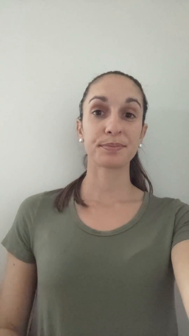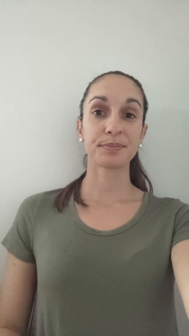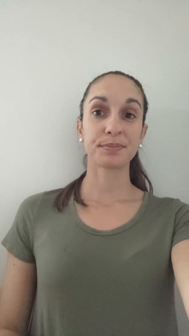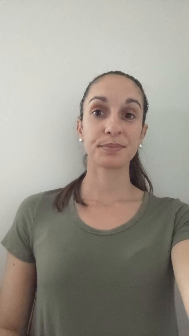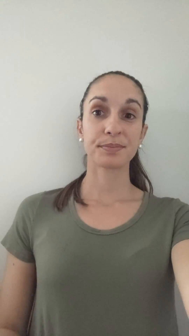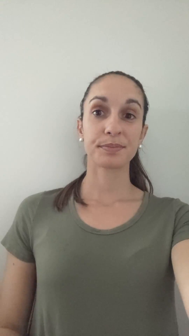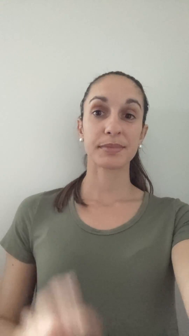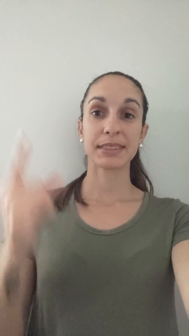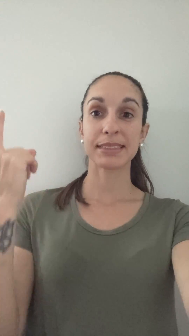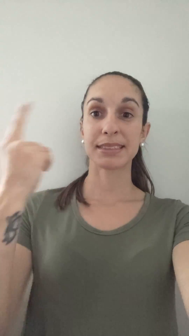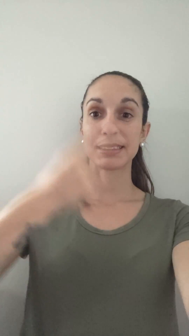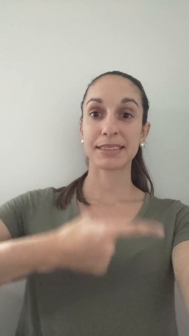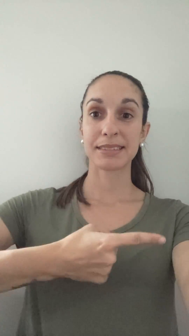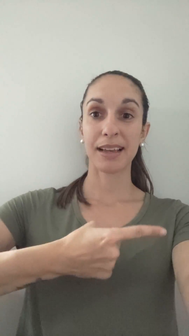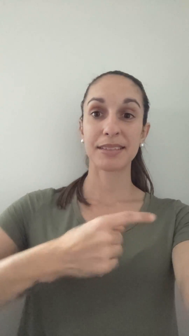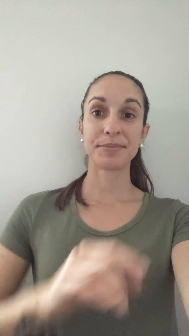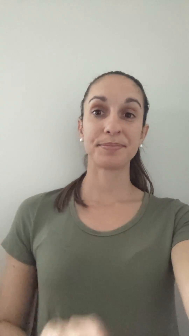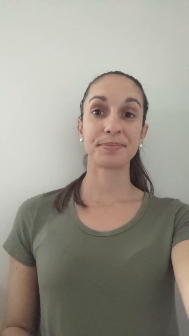day